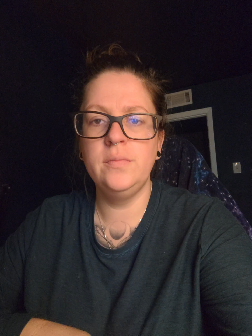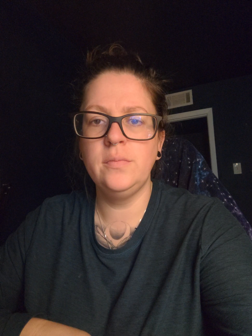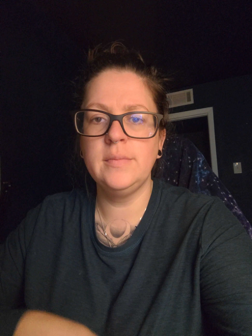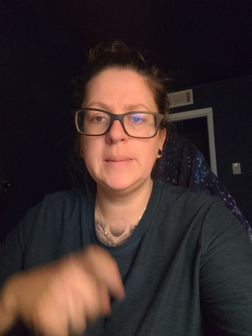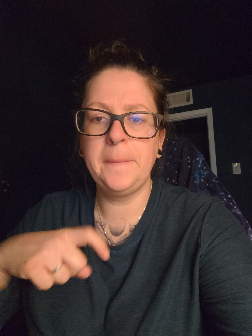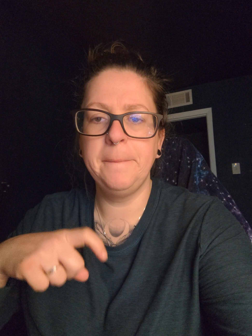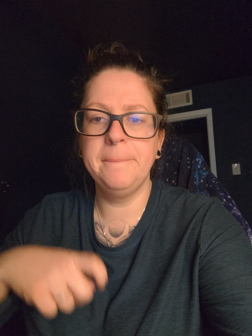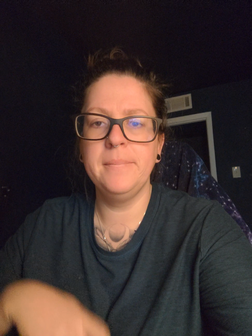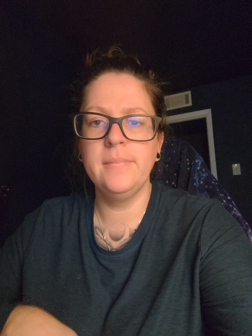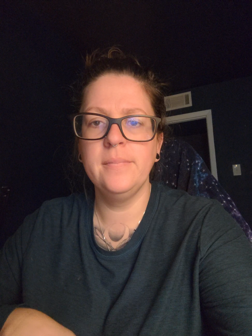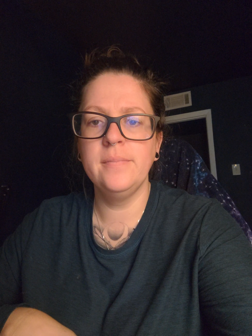time